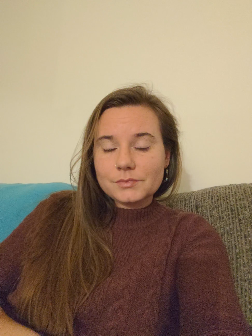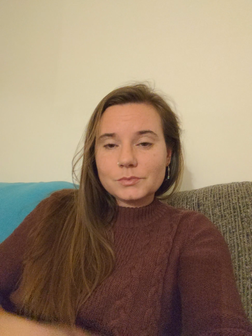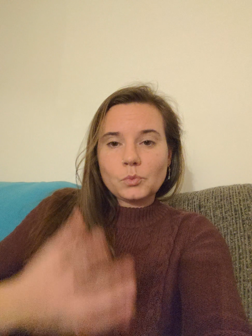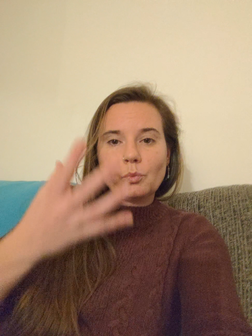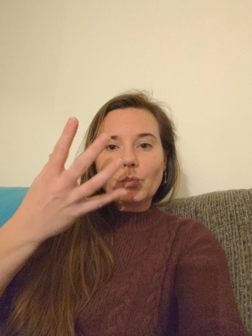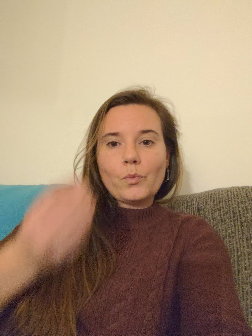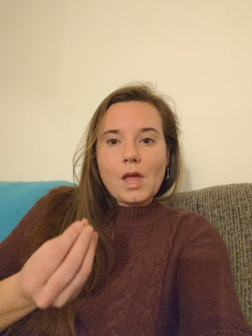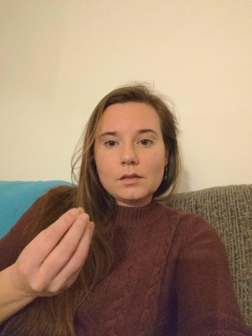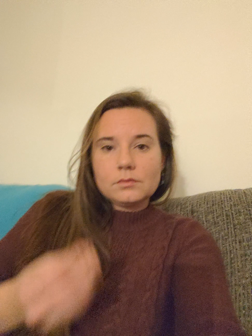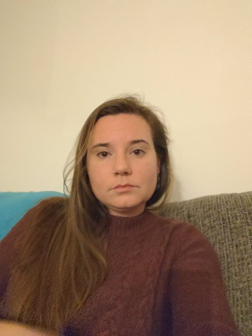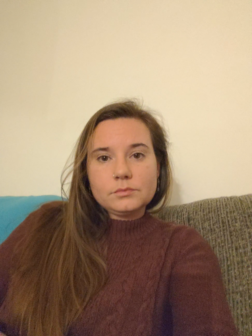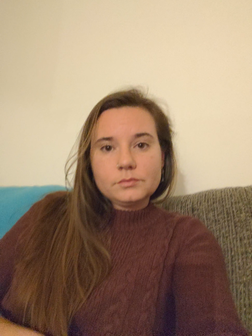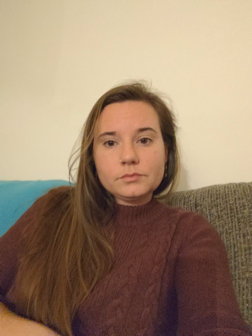wet